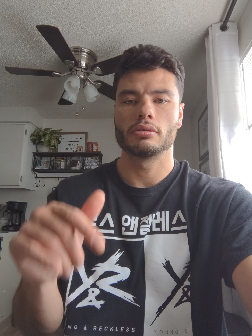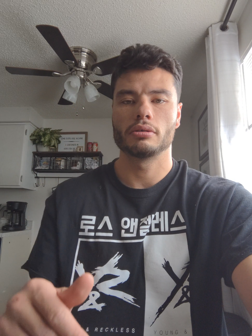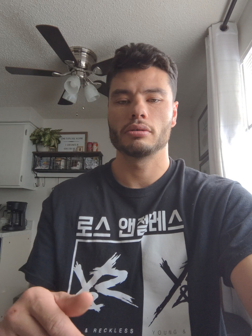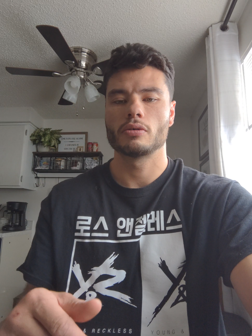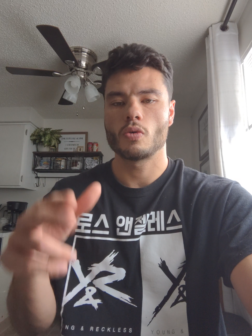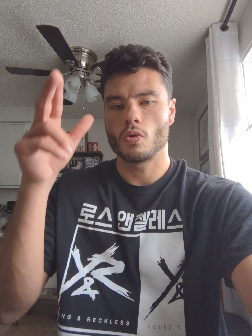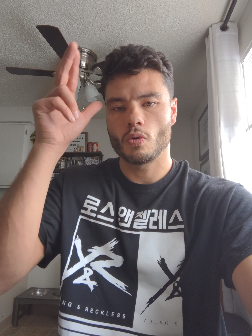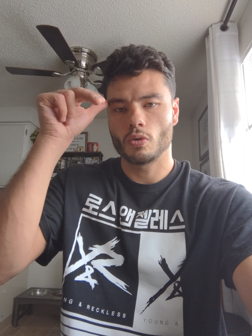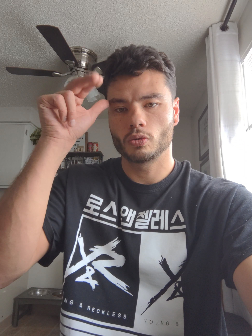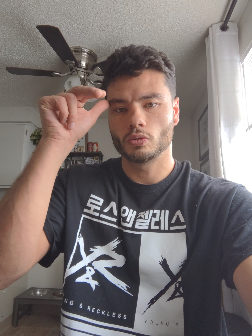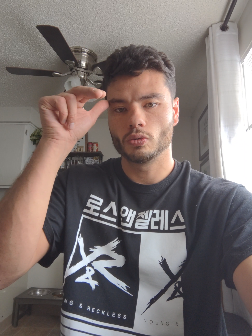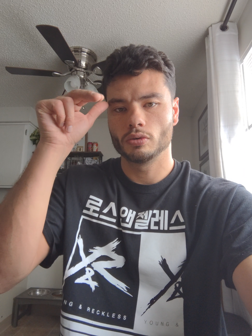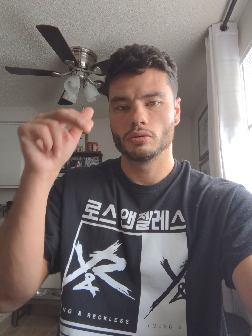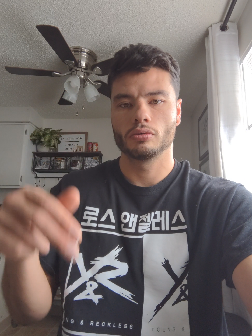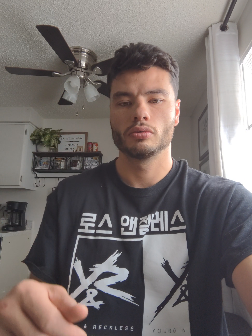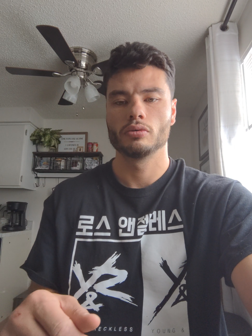horse